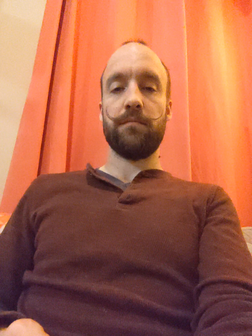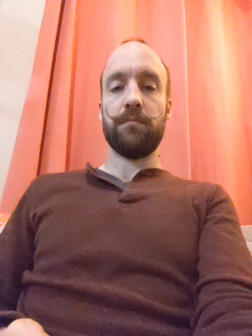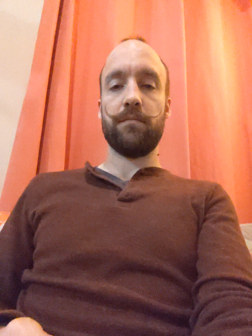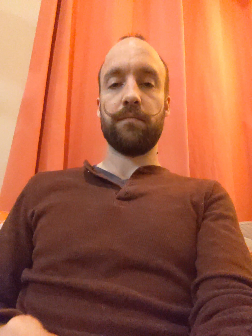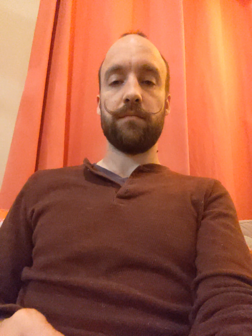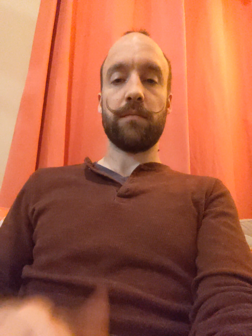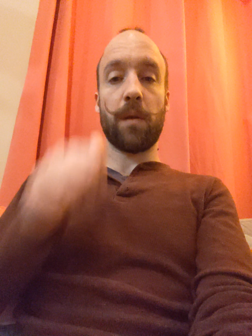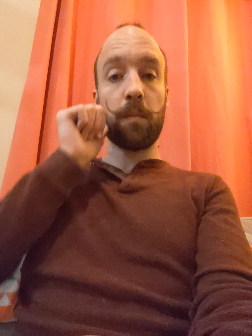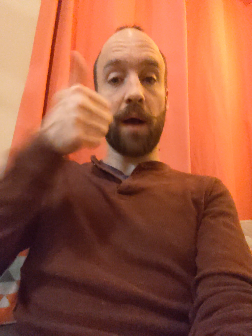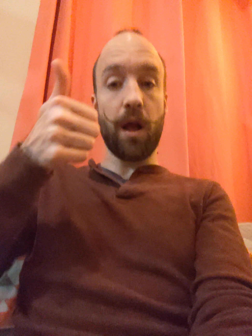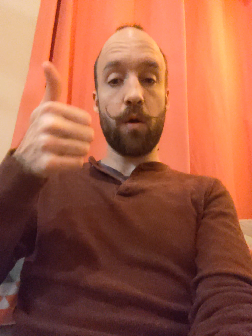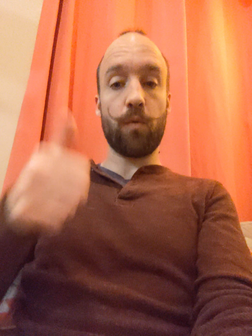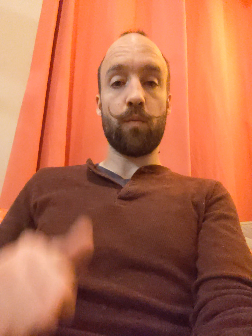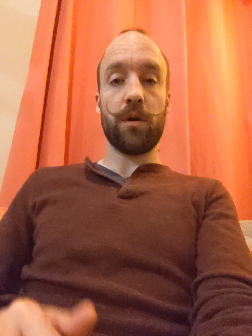tomorrow